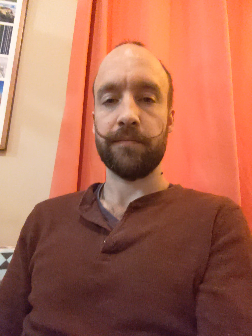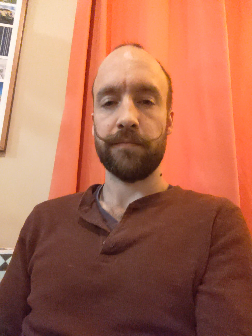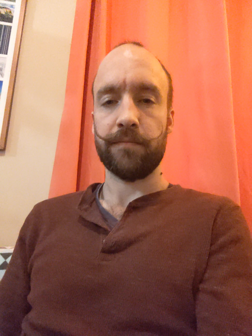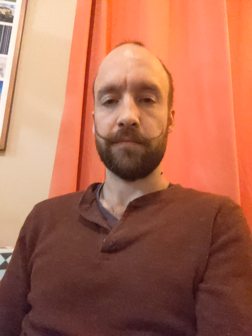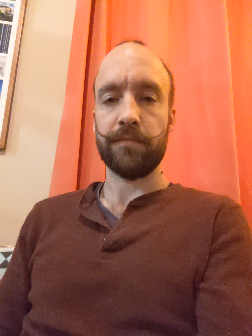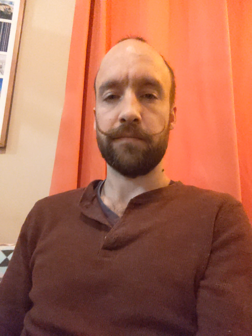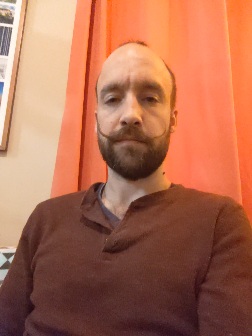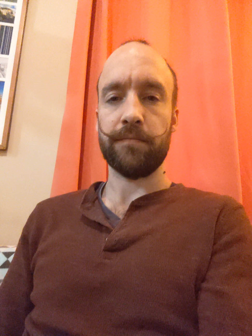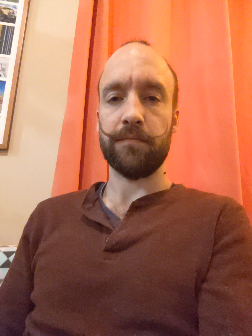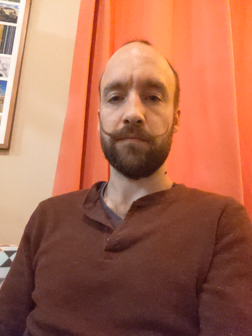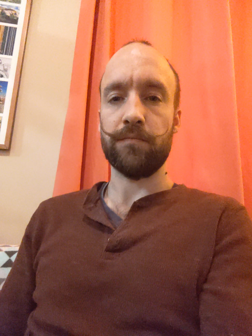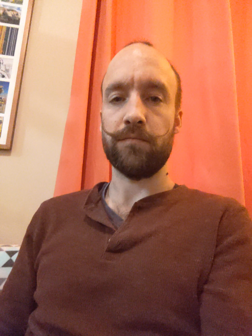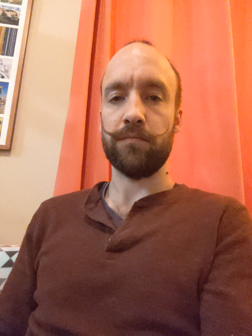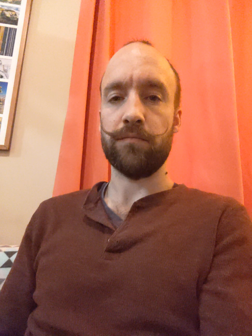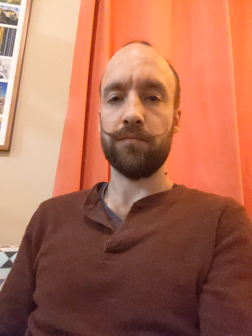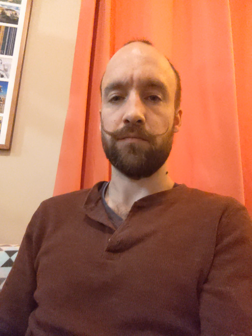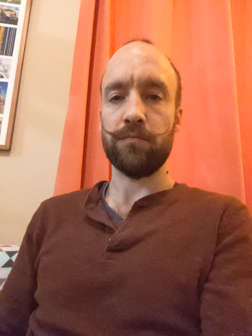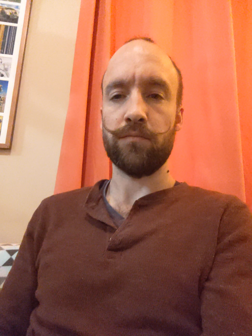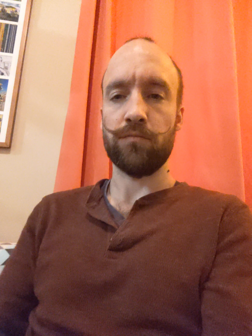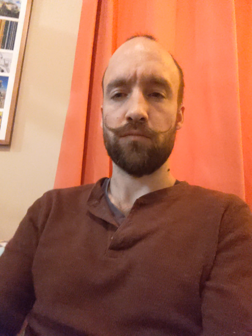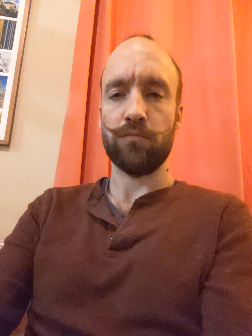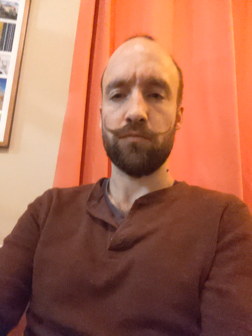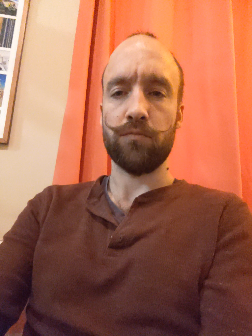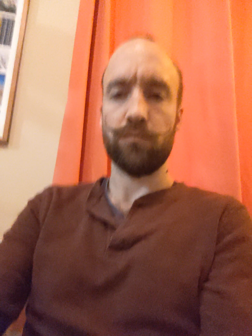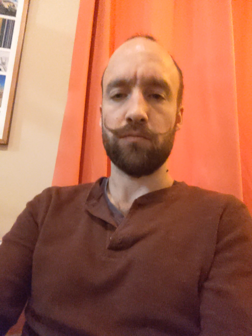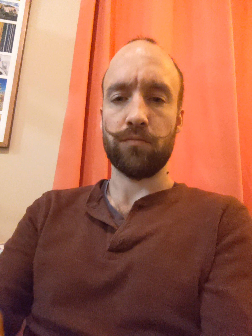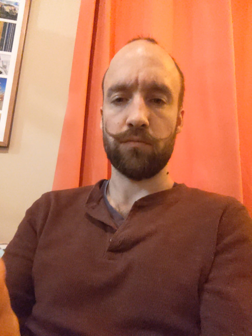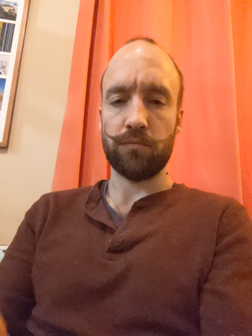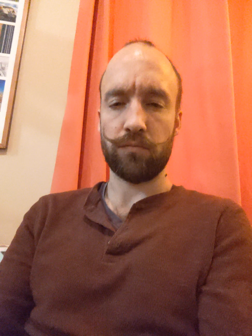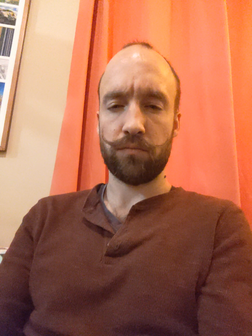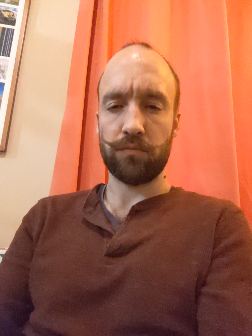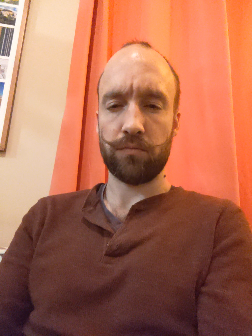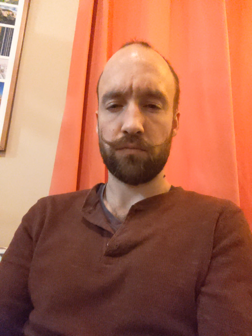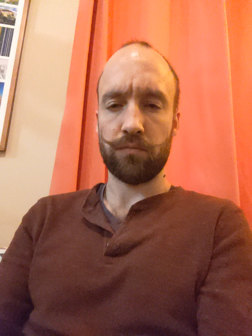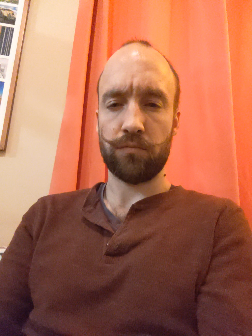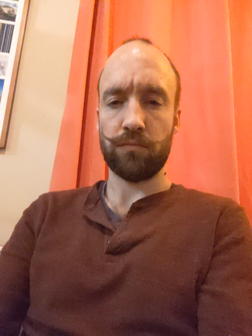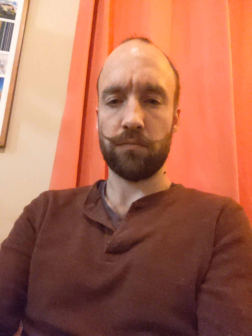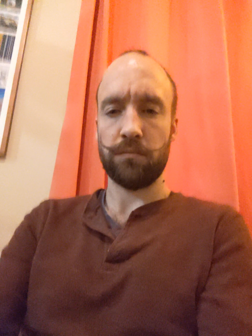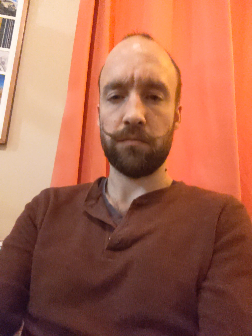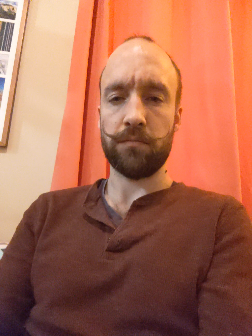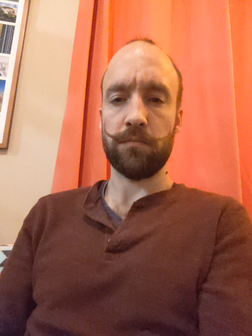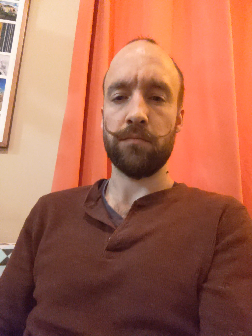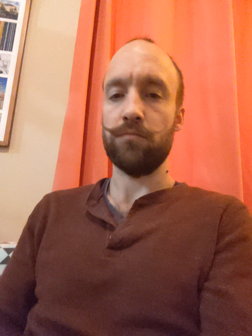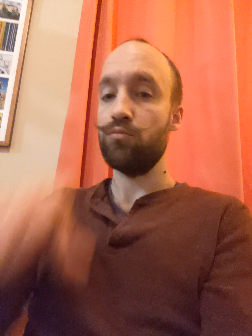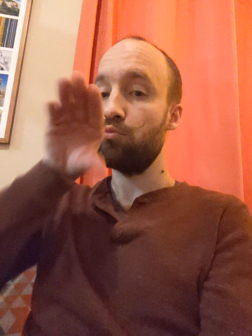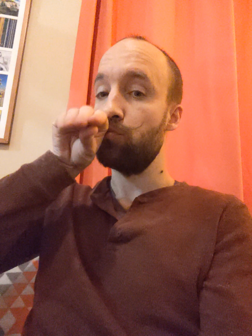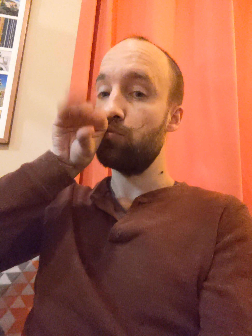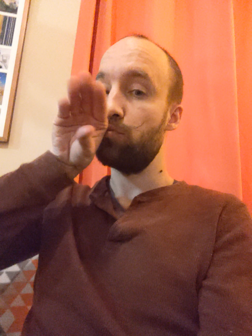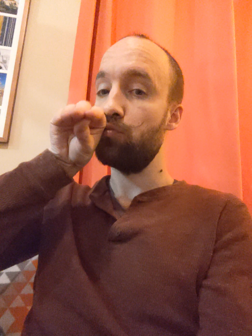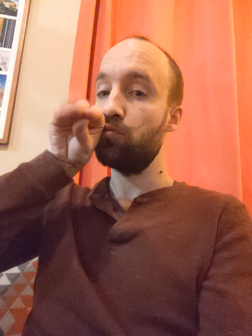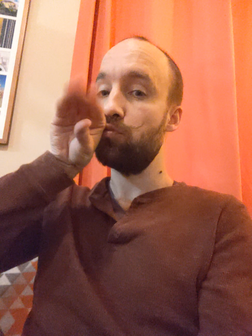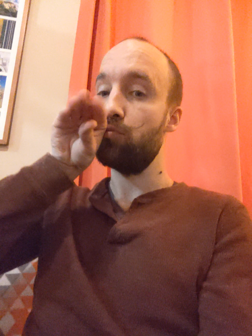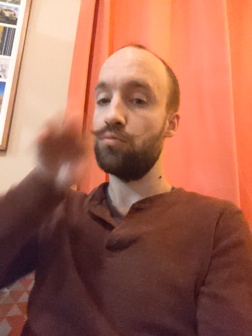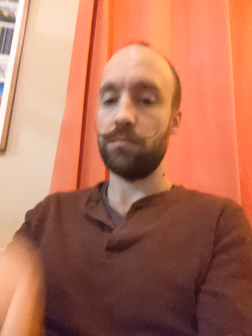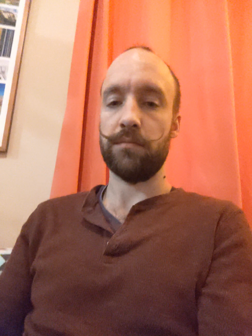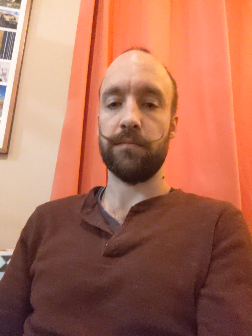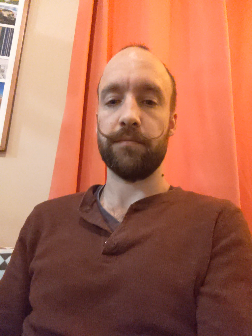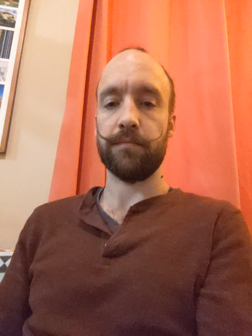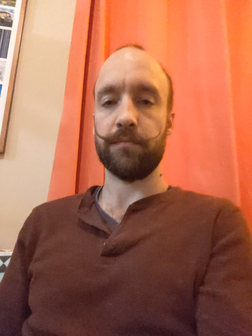goose